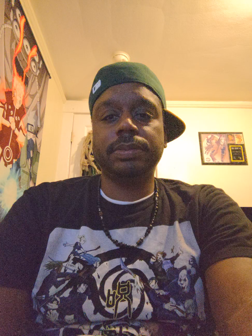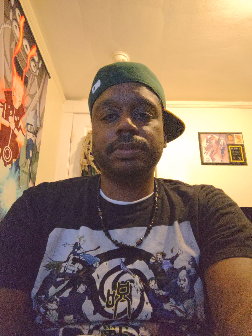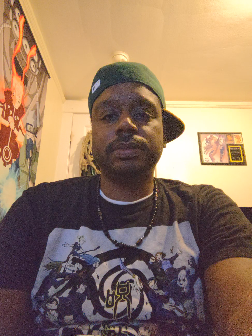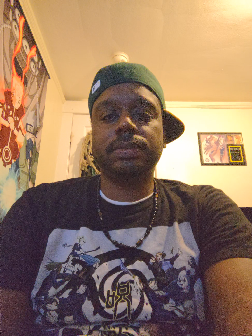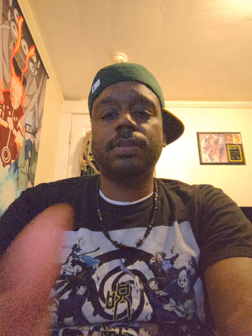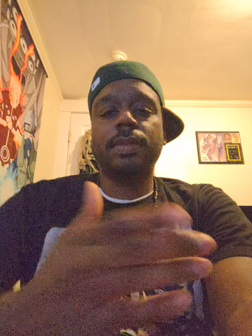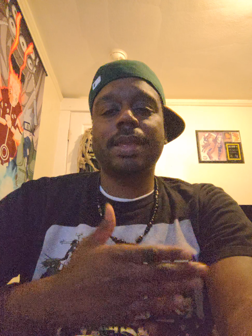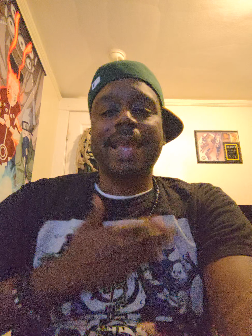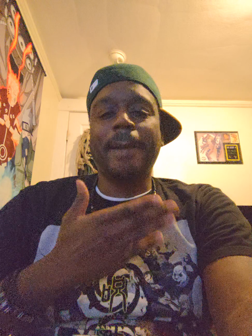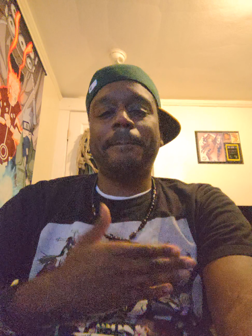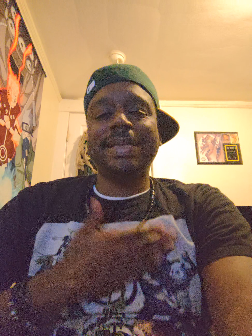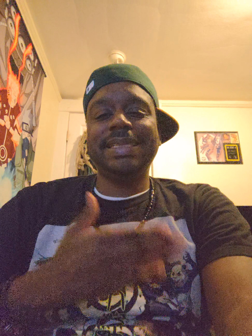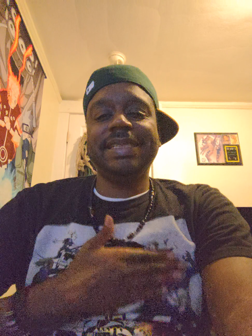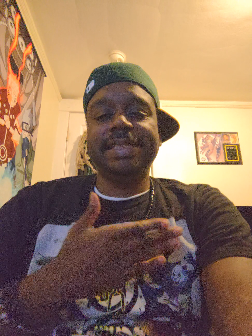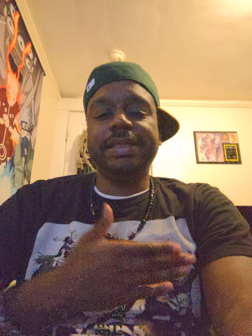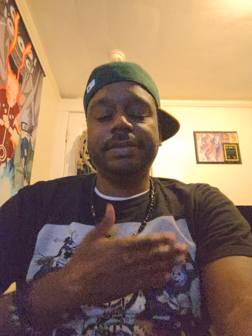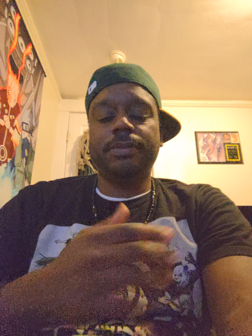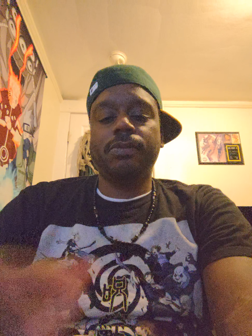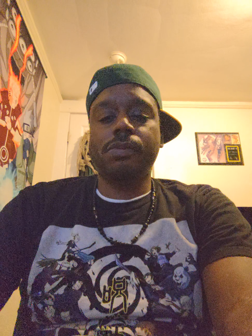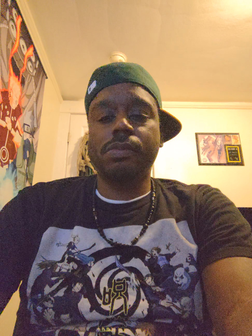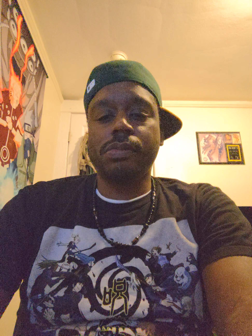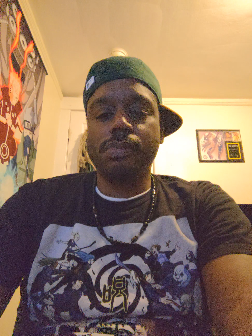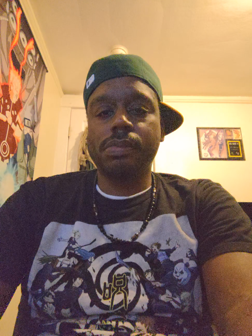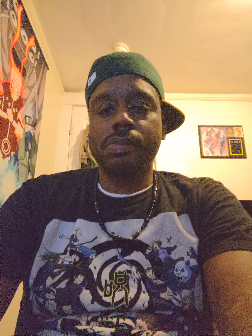happy